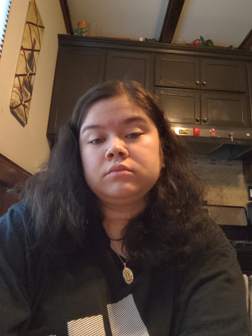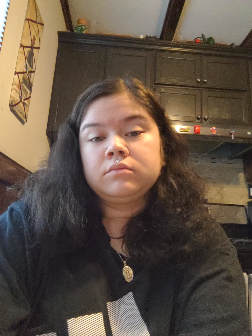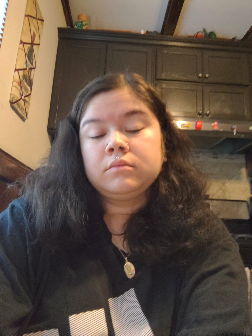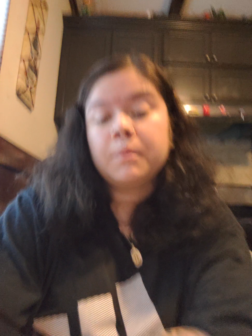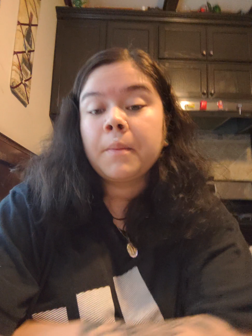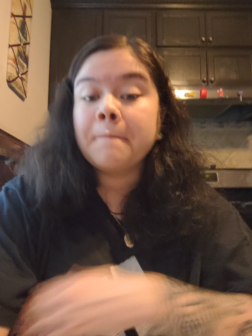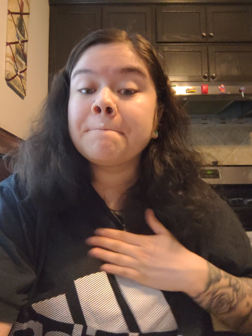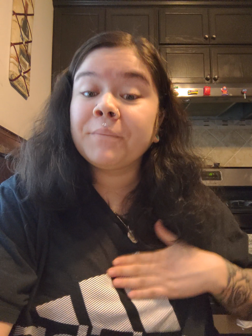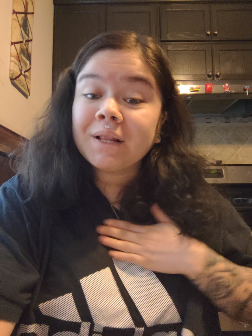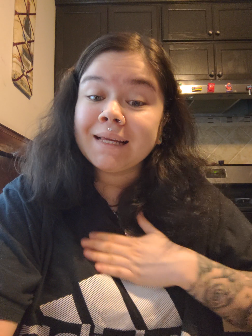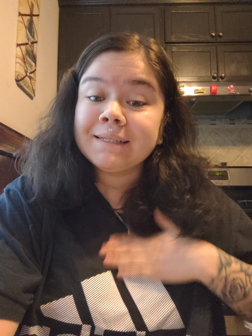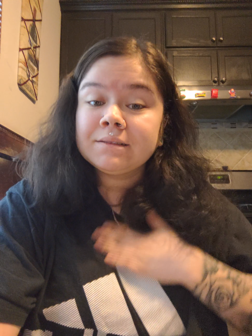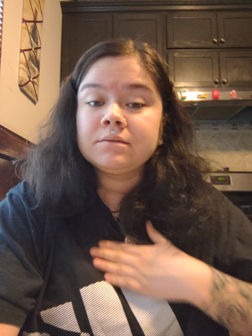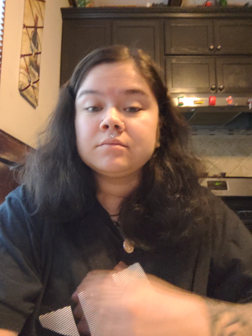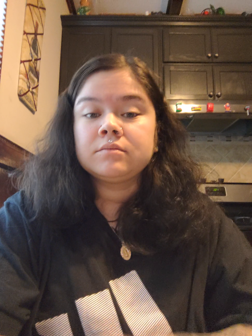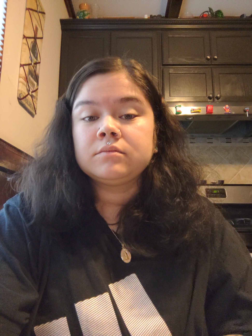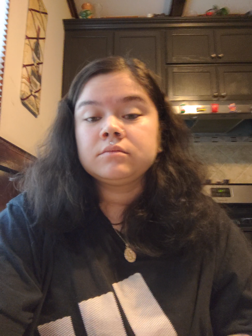please